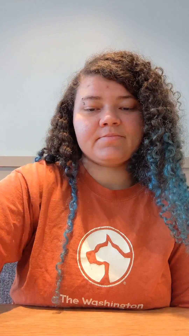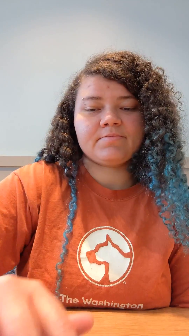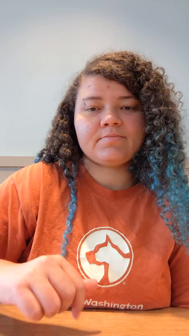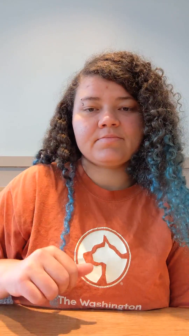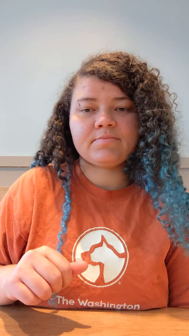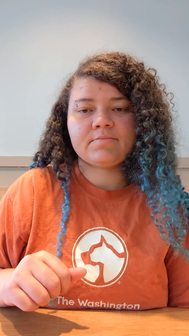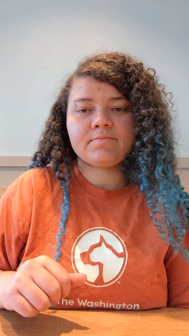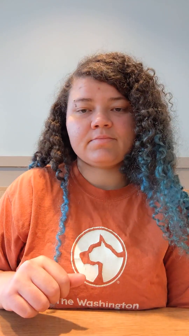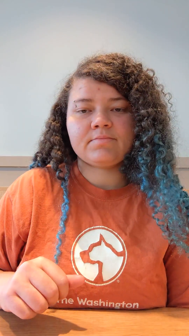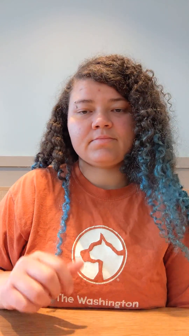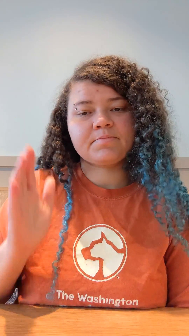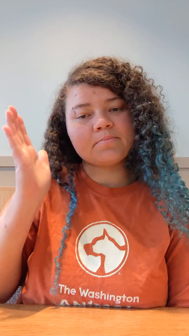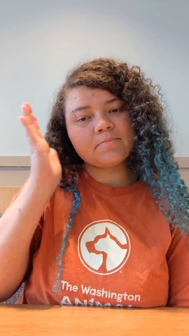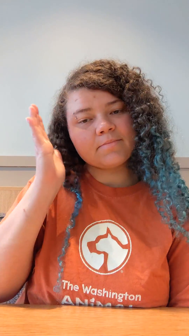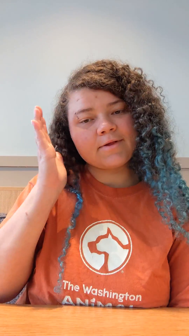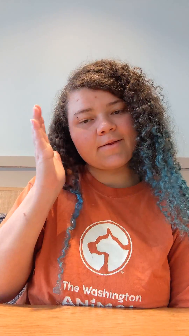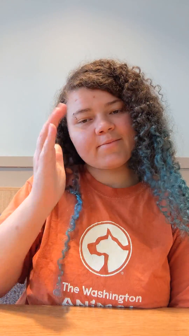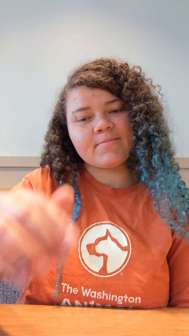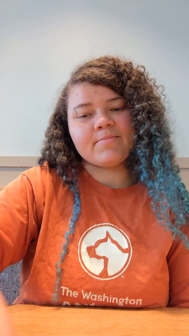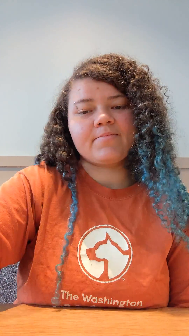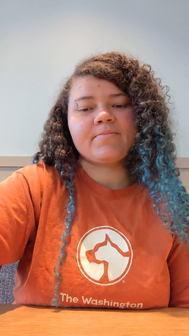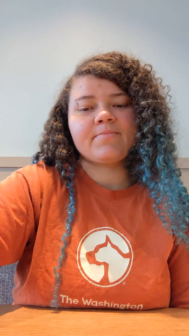pillow